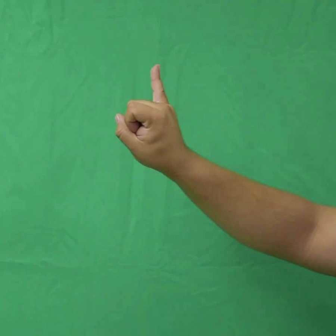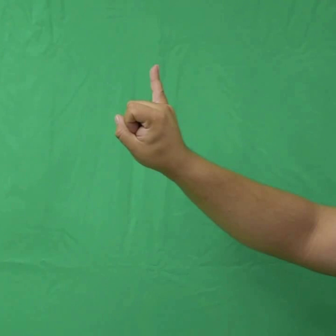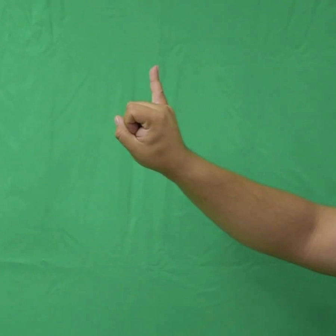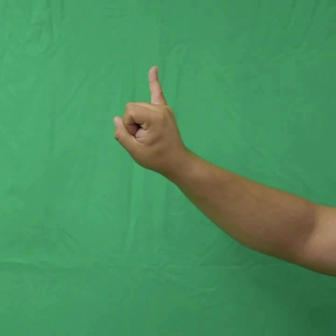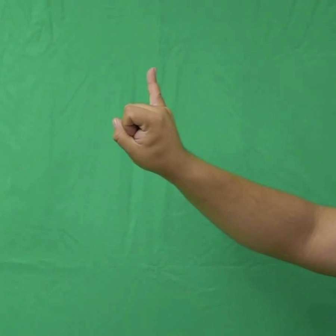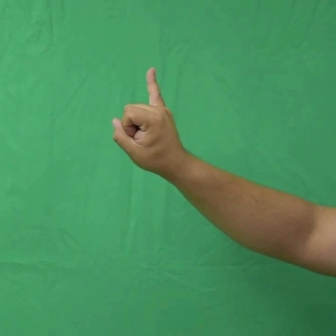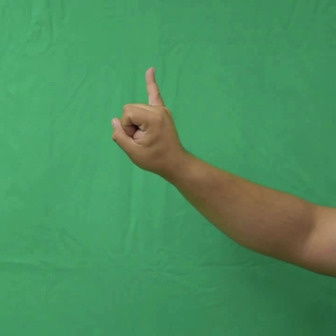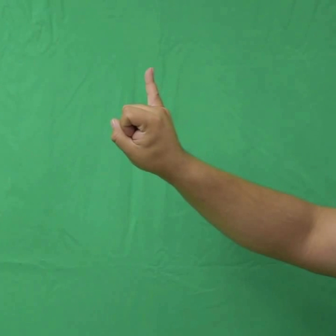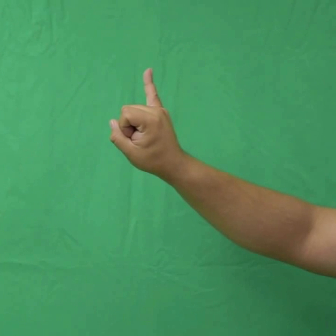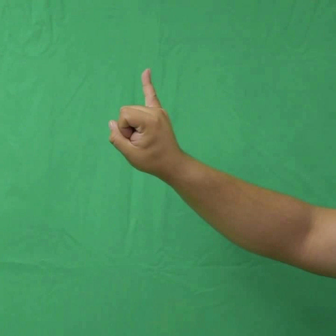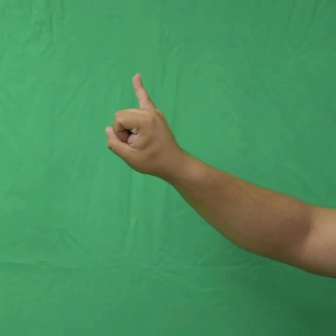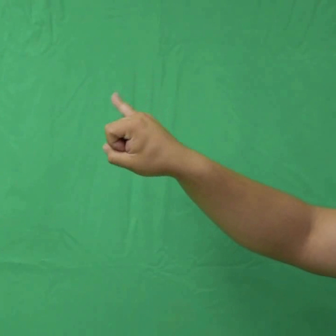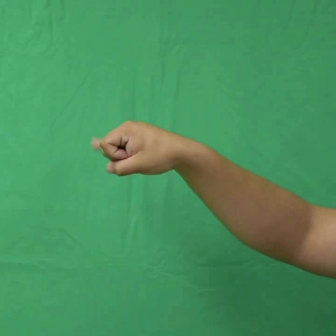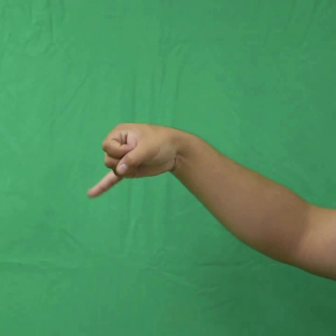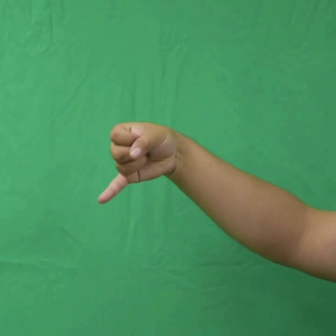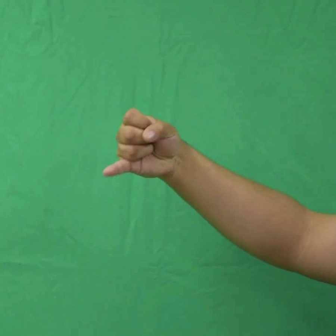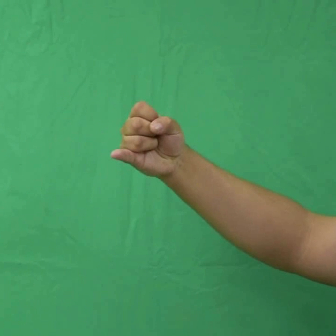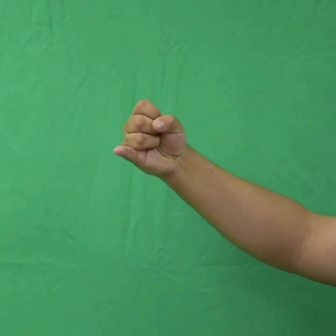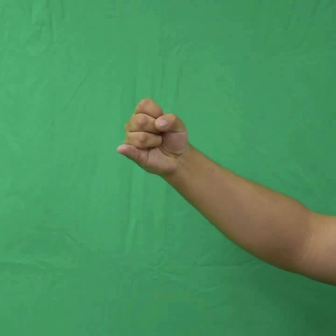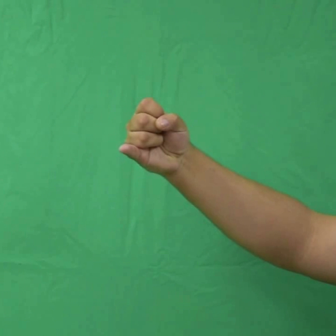J